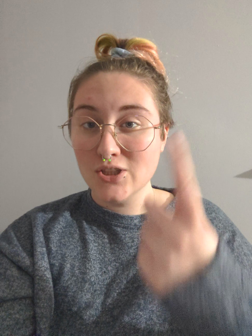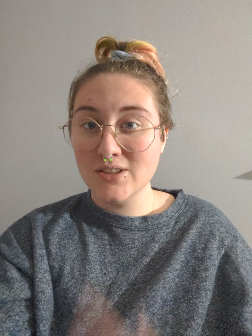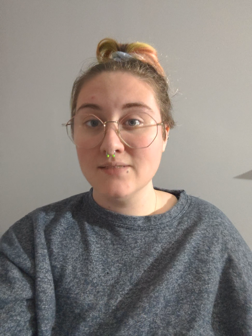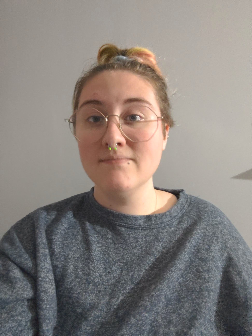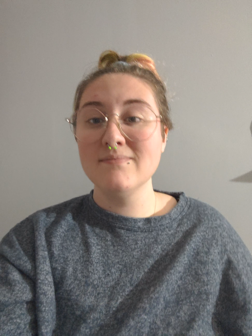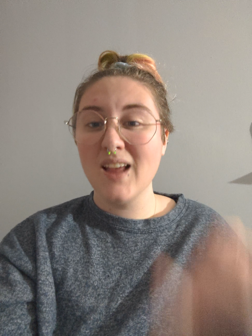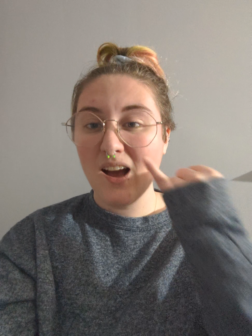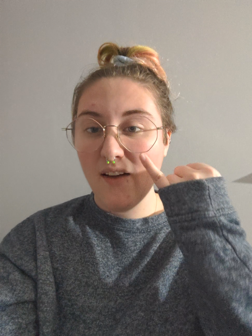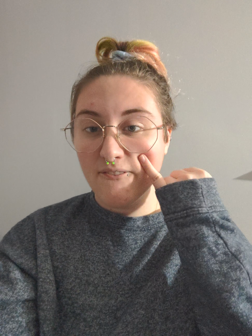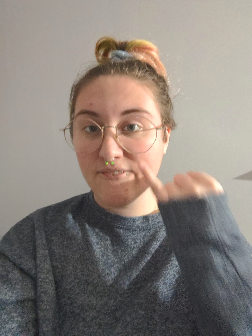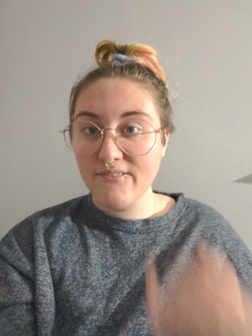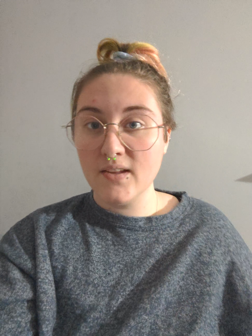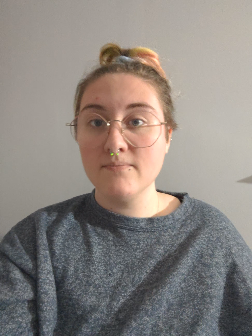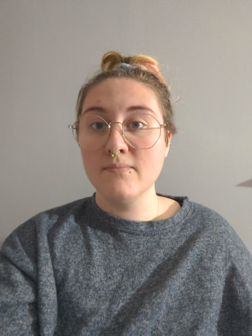if